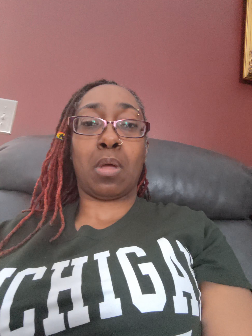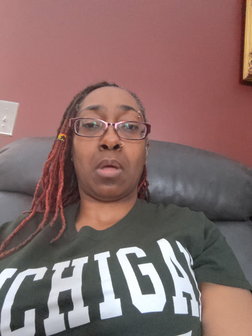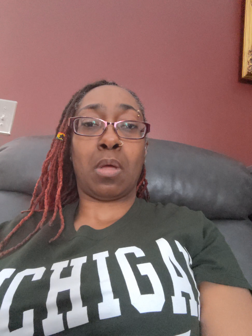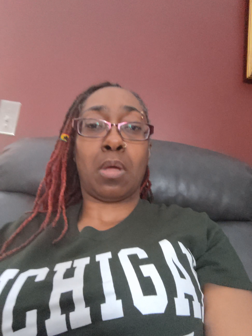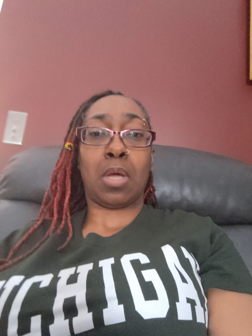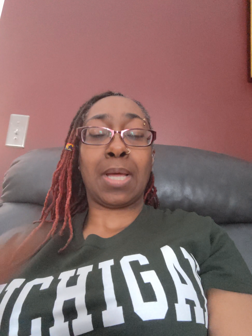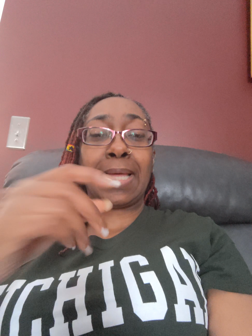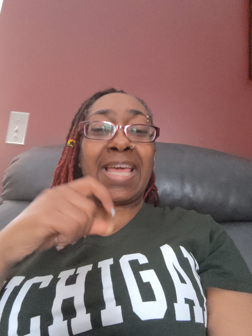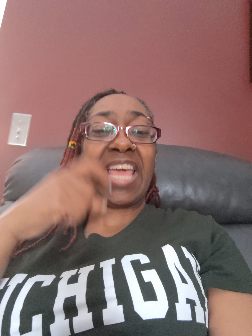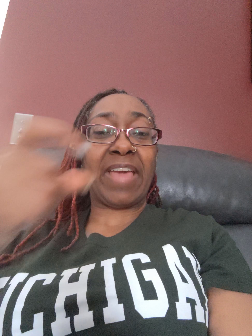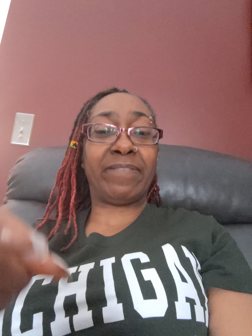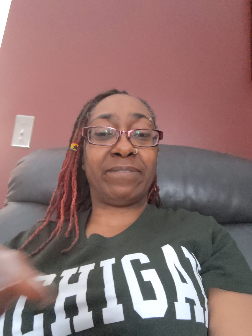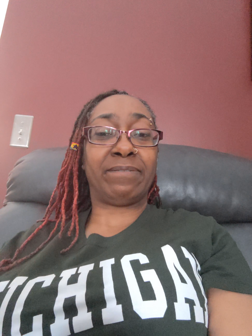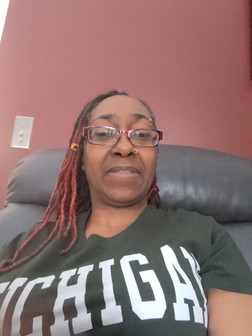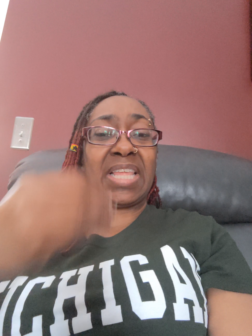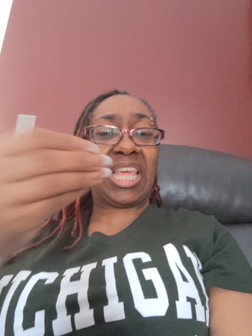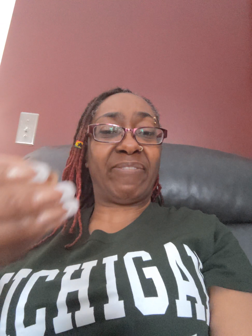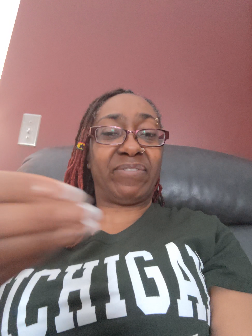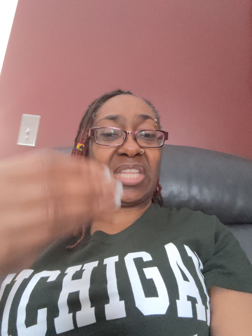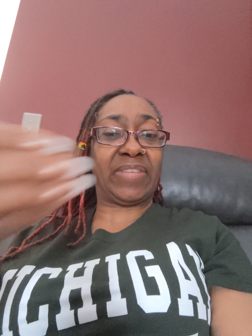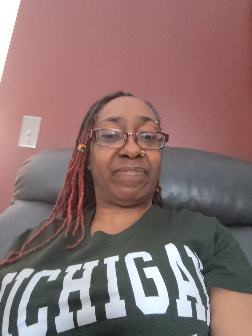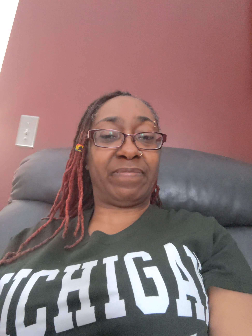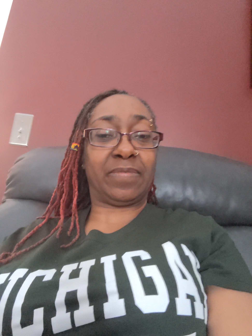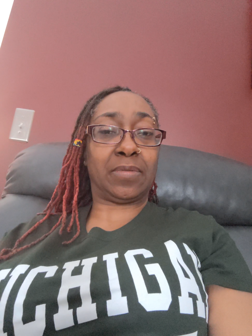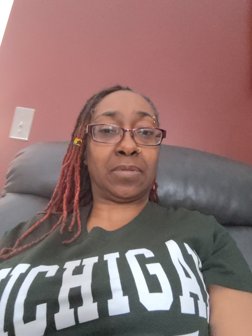give